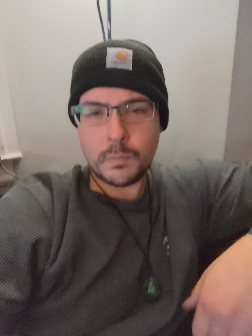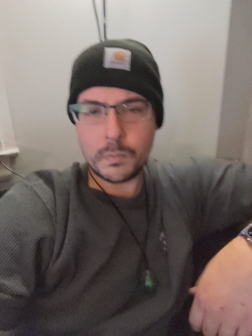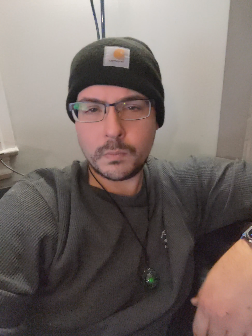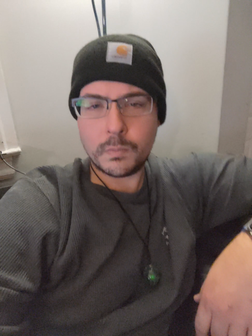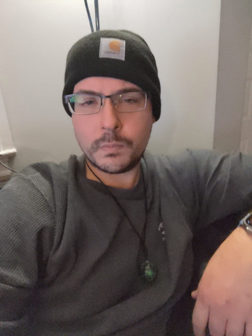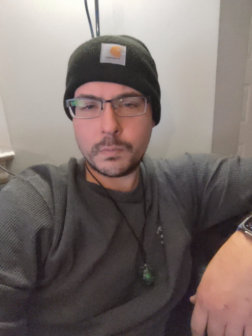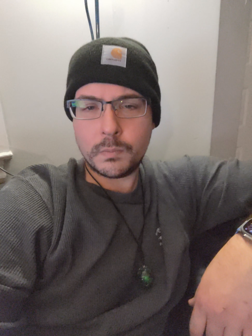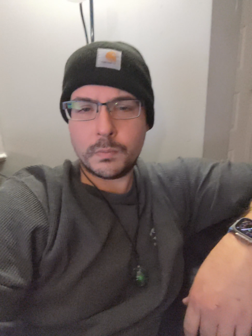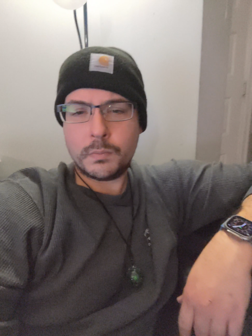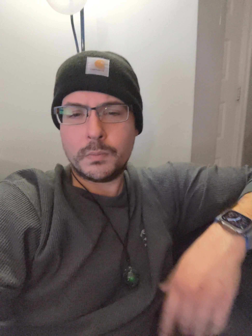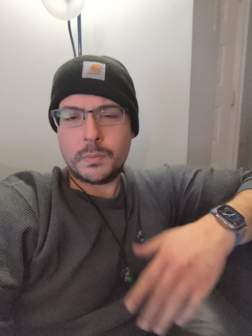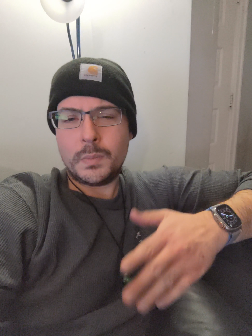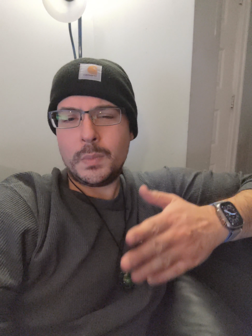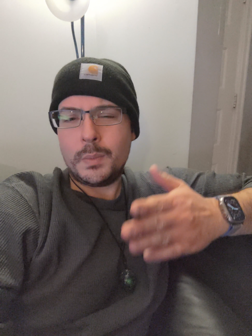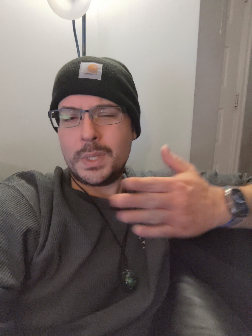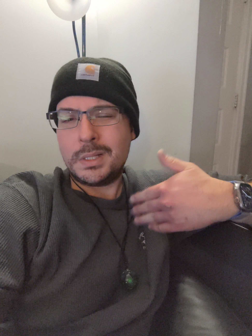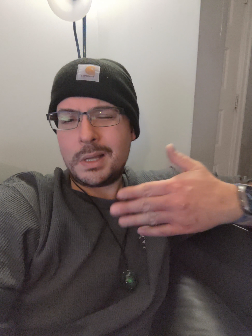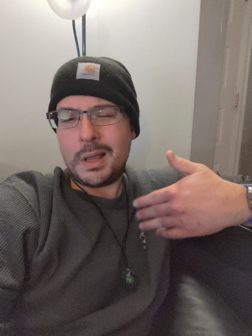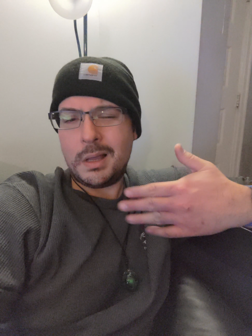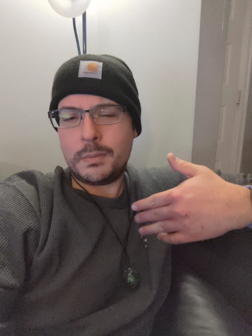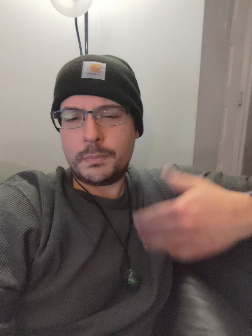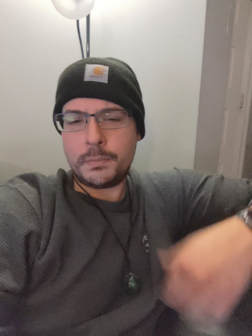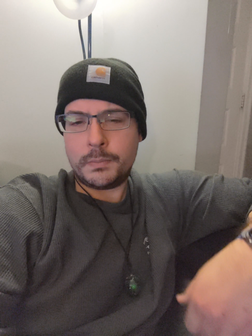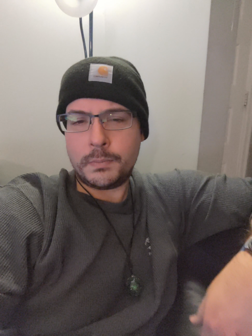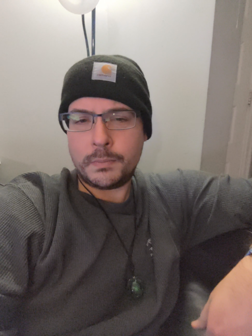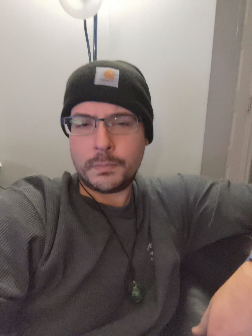beside